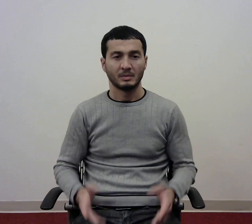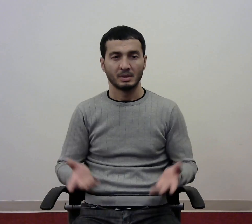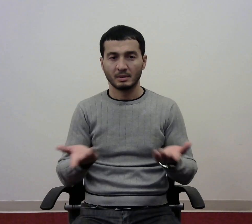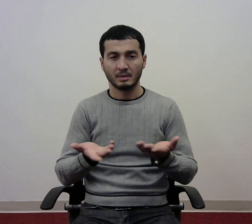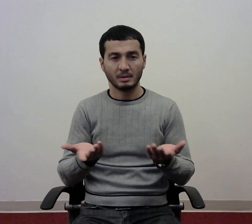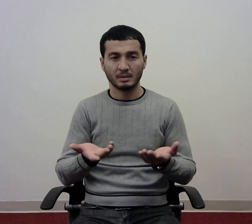hansı